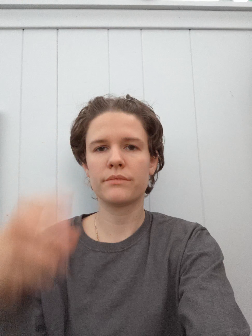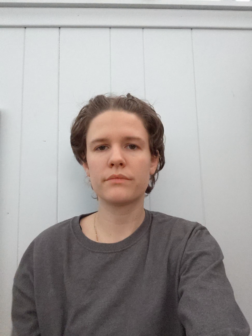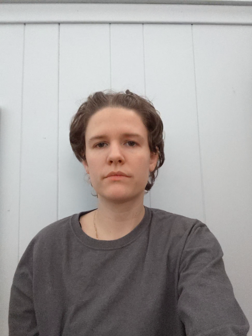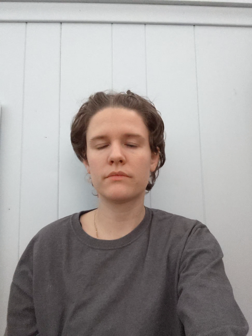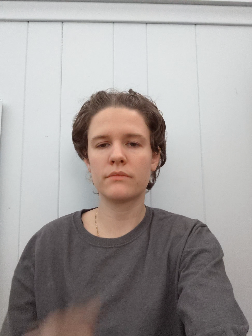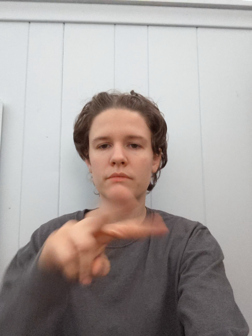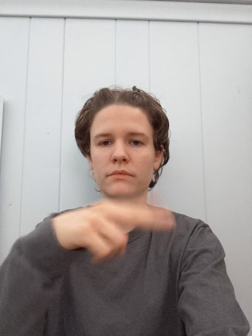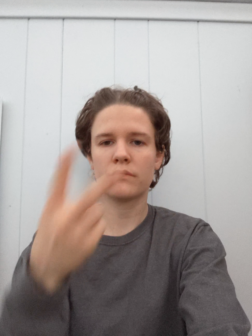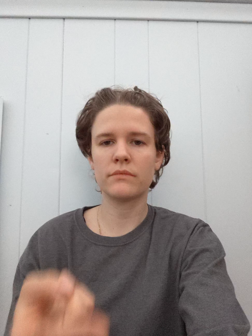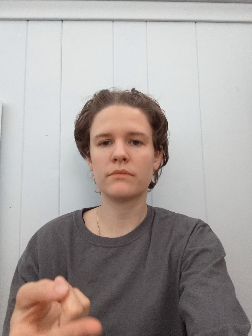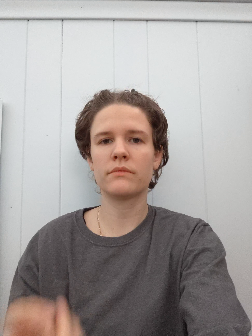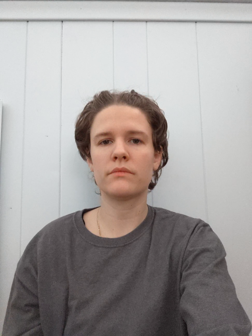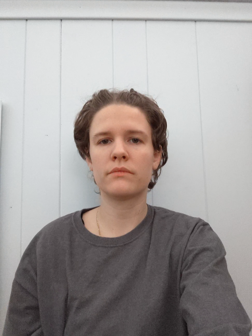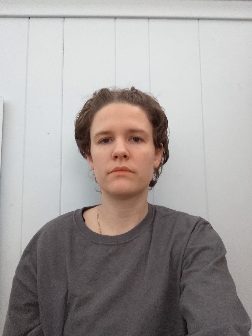fall